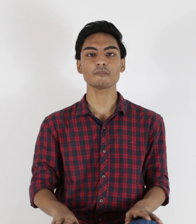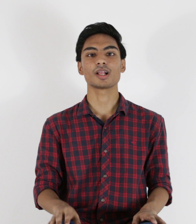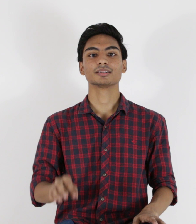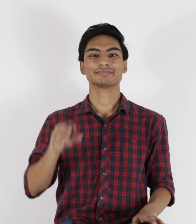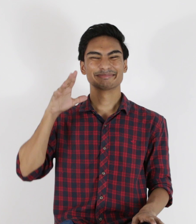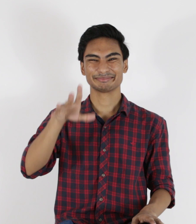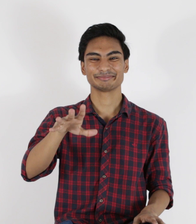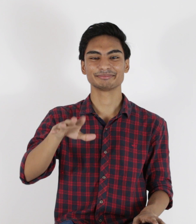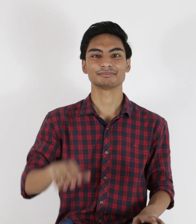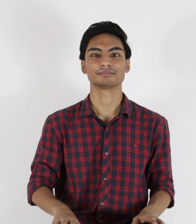bad